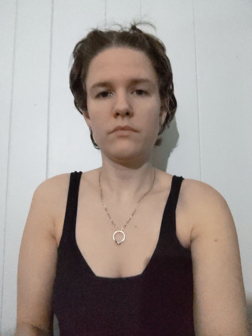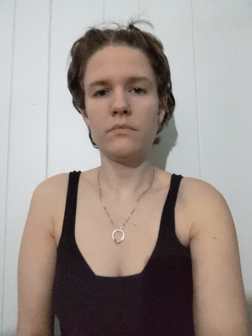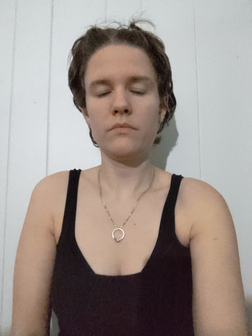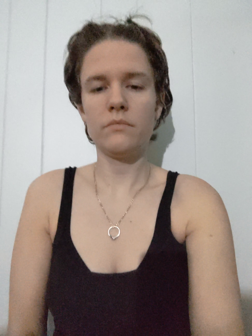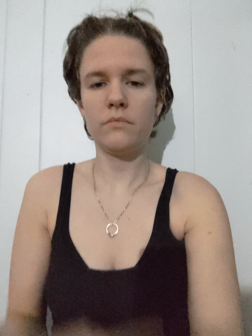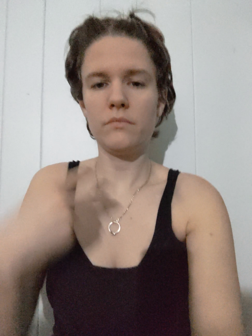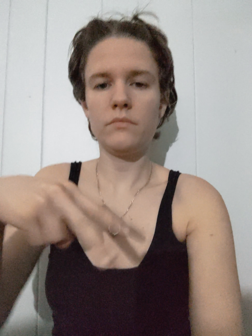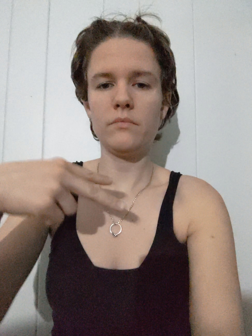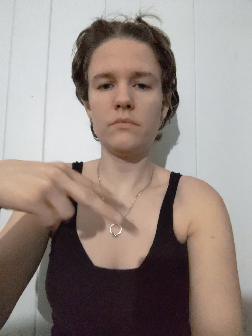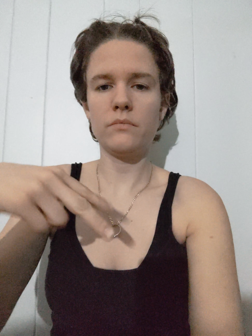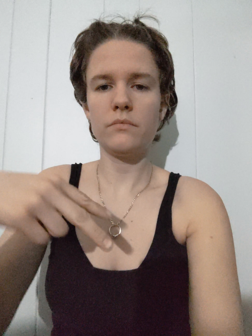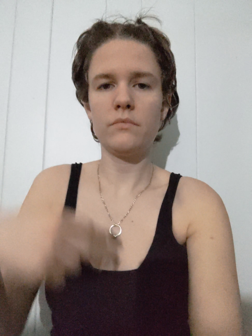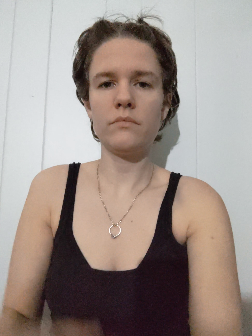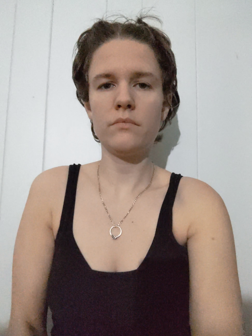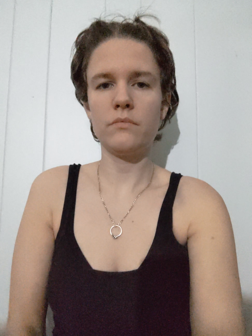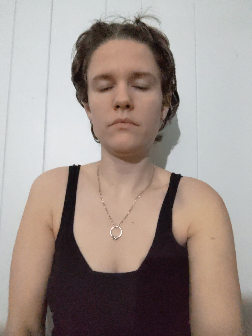dance